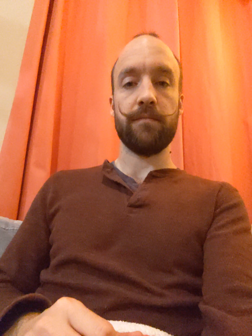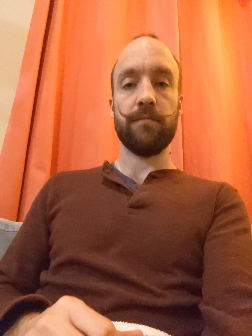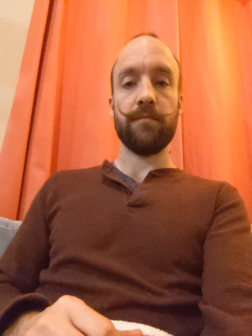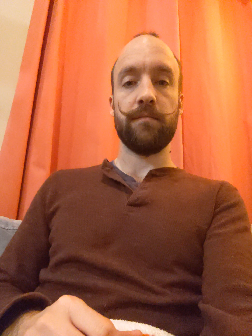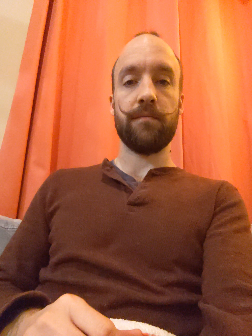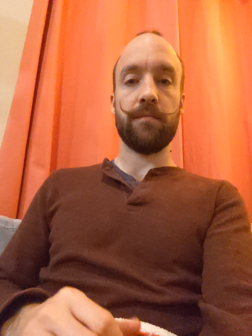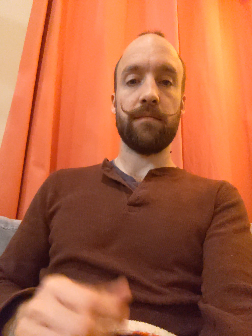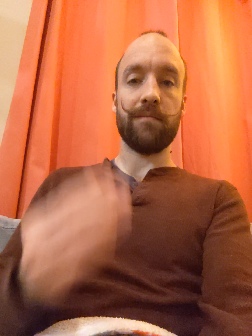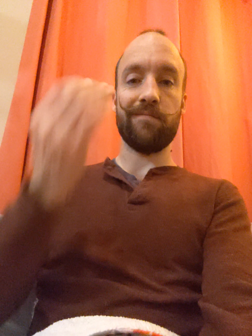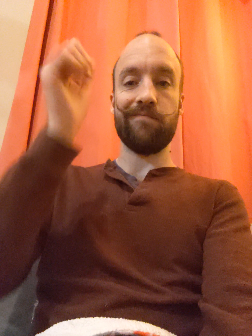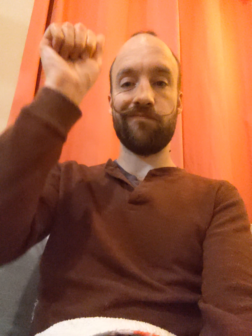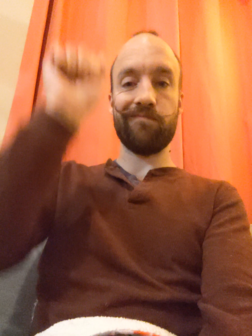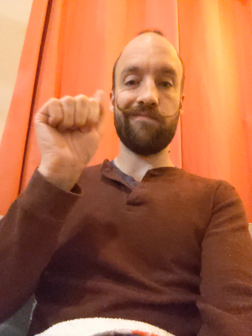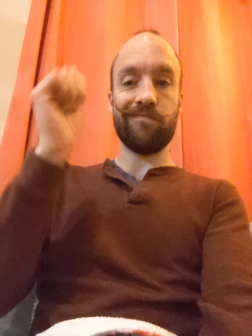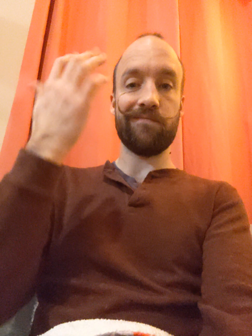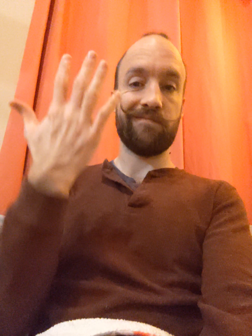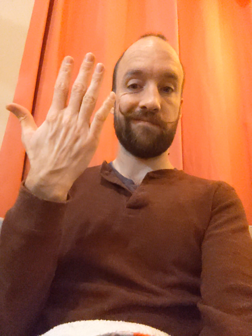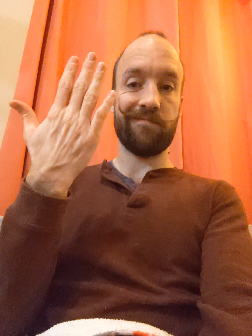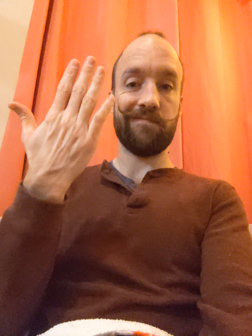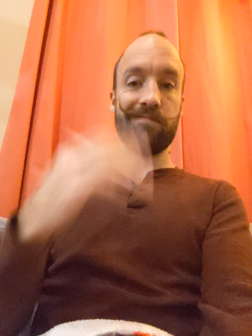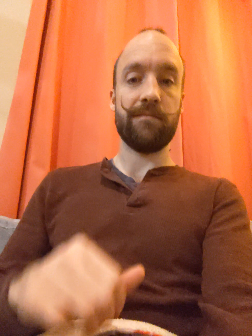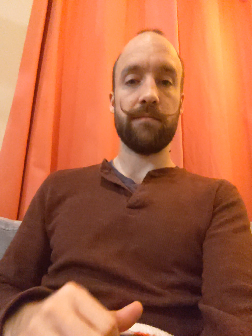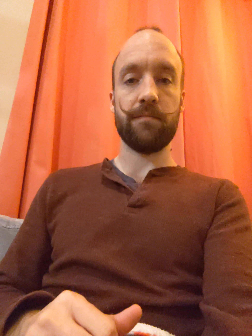mitten